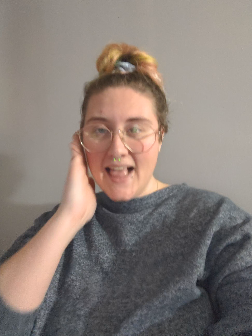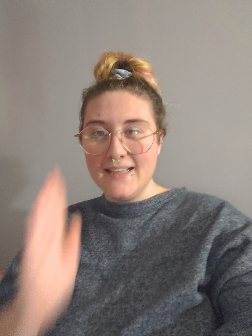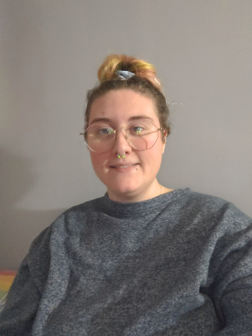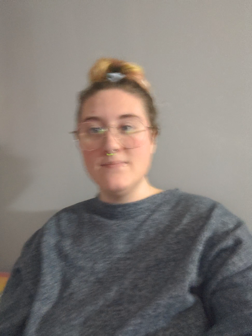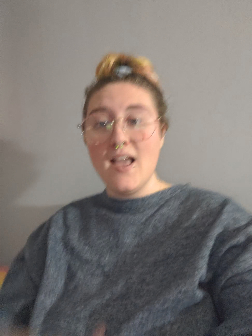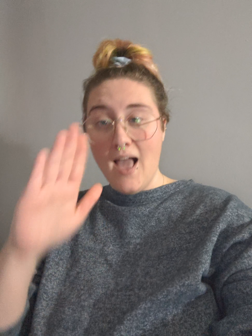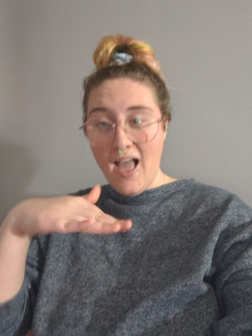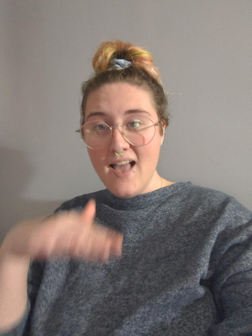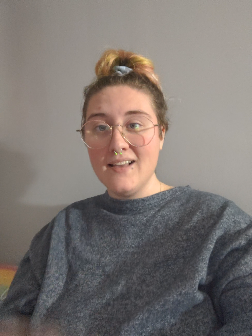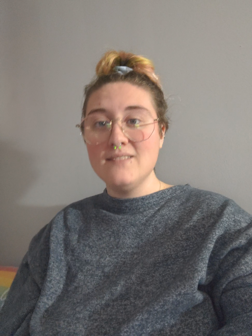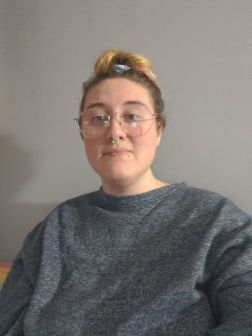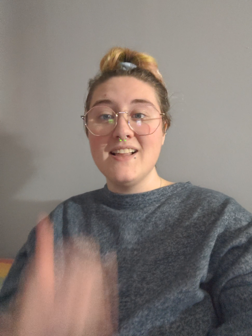on